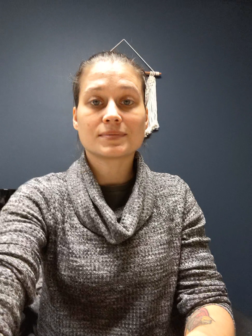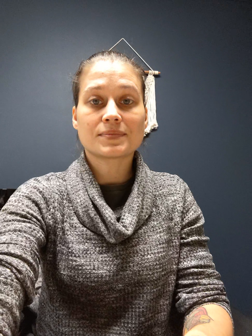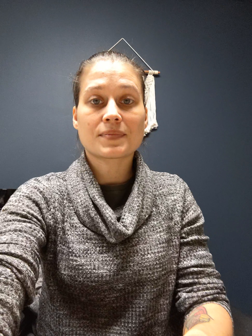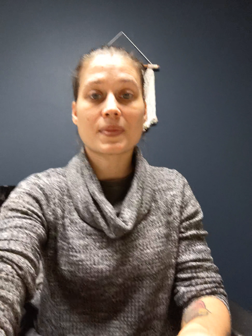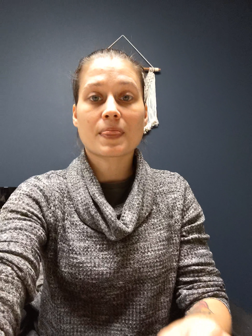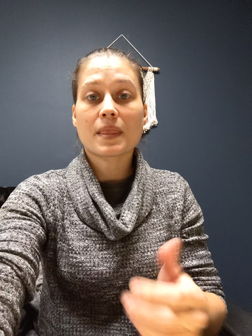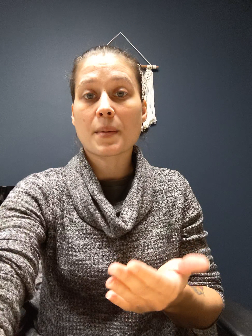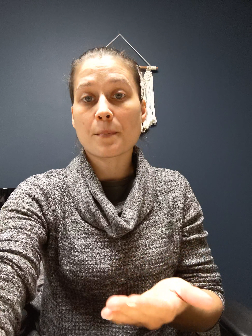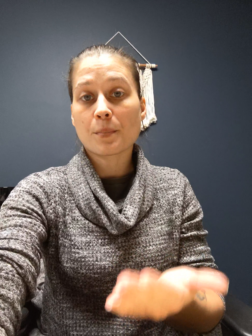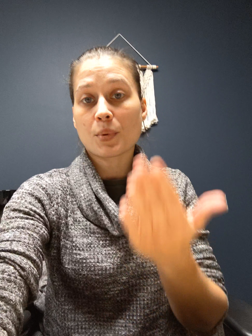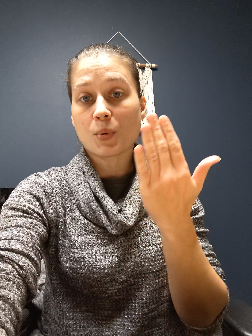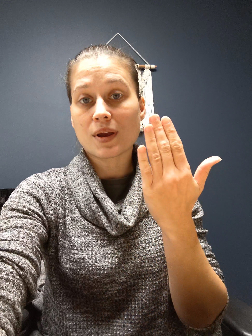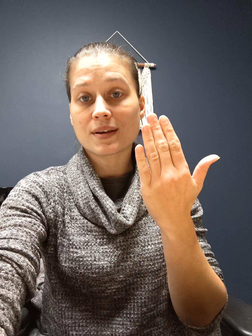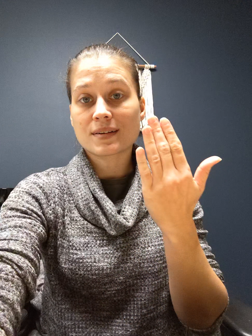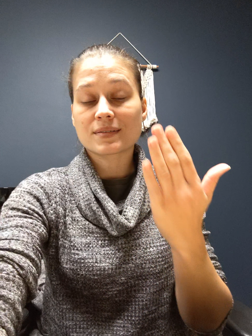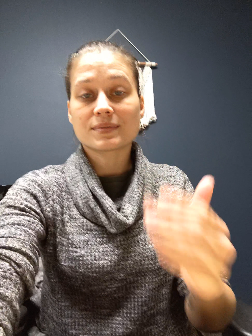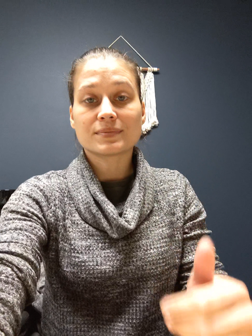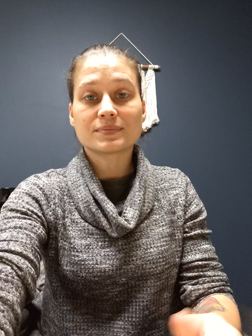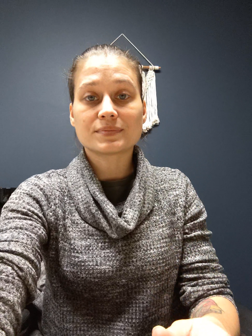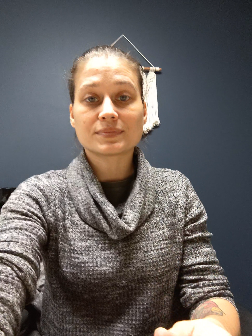morning